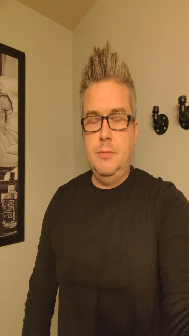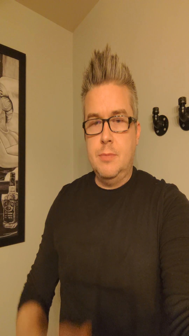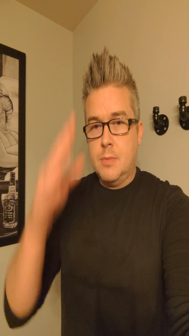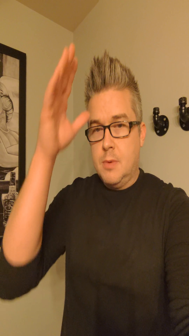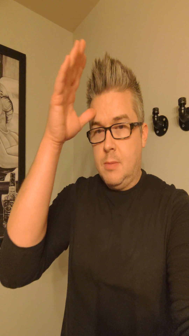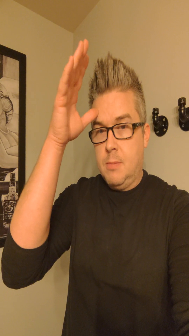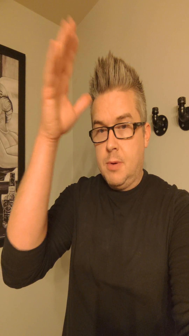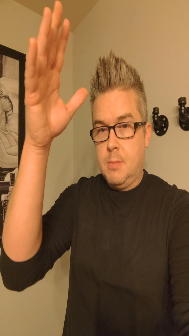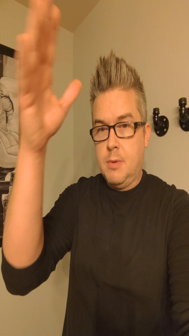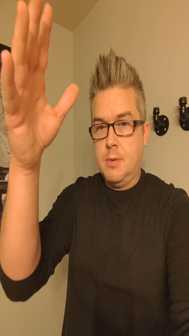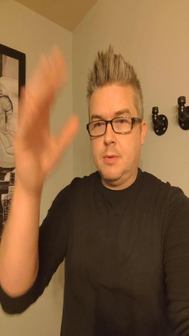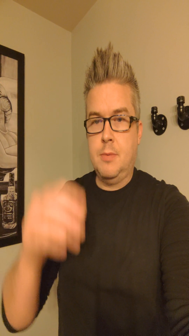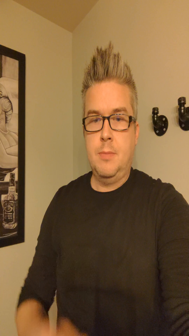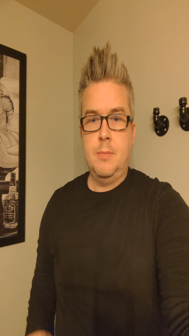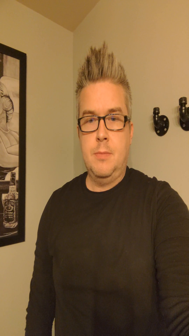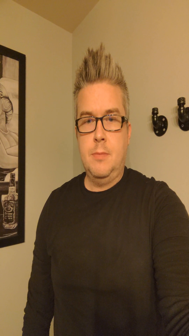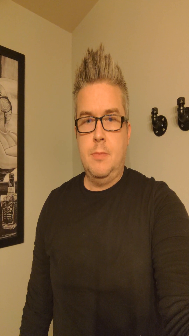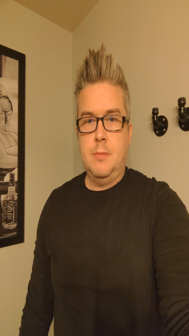grandpa